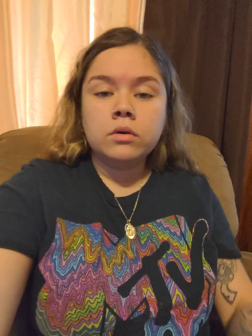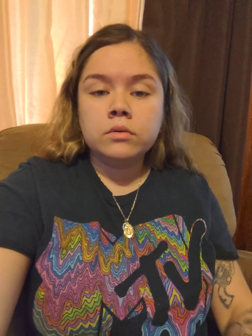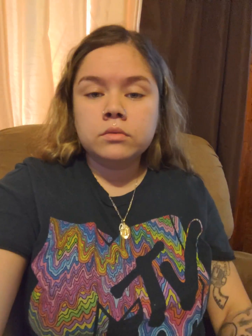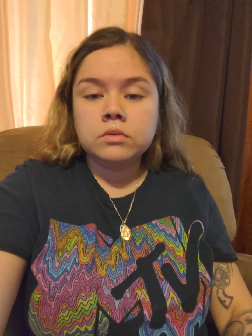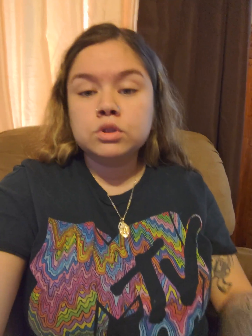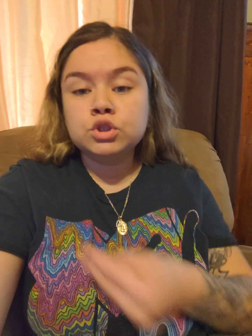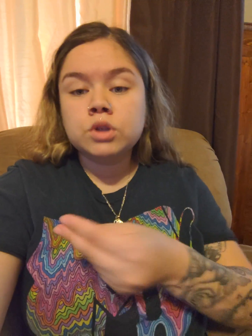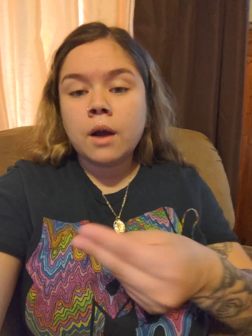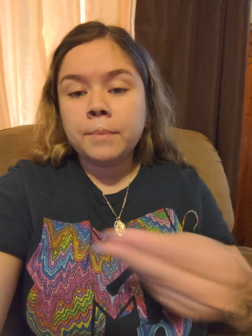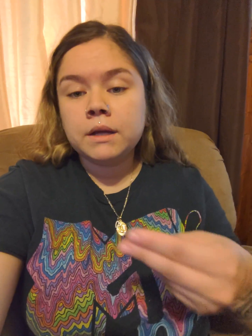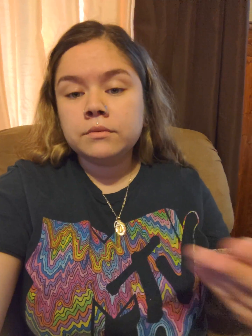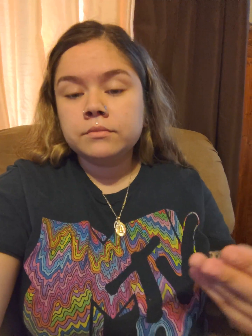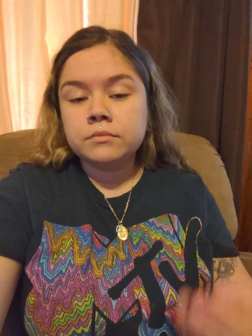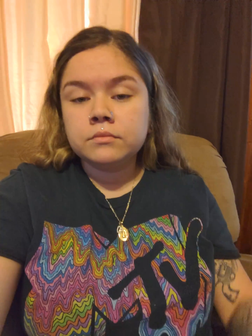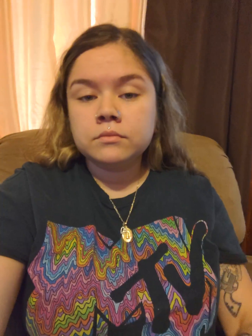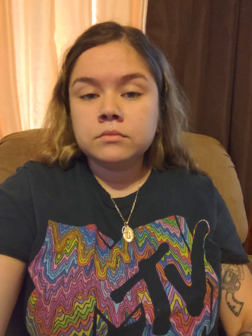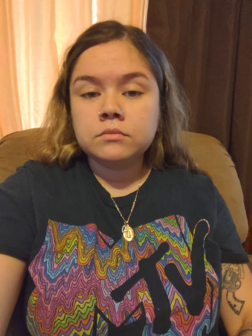shopping